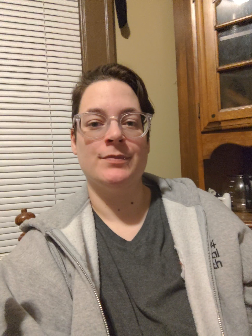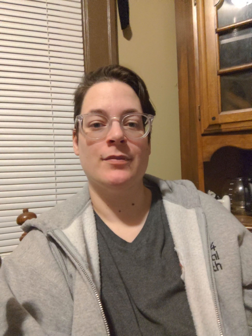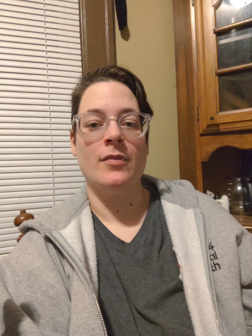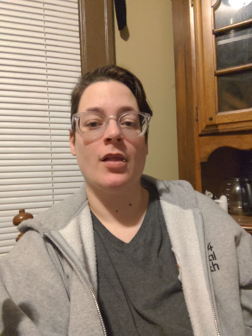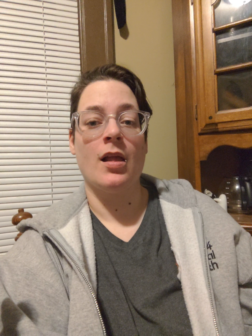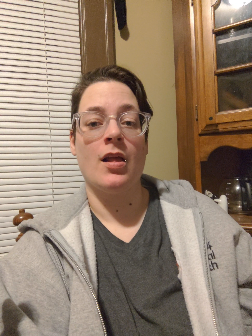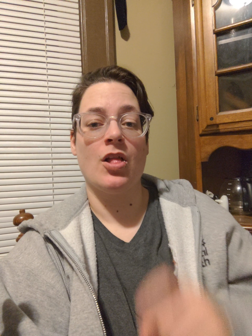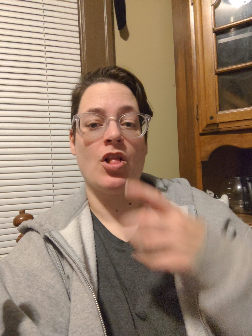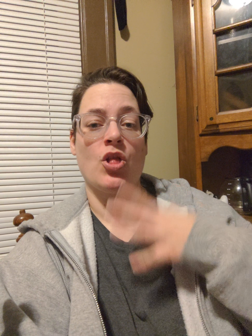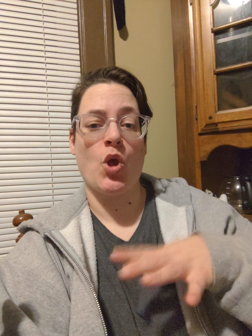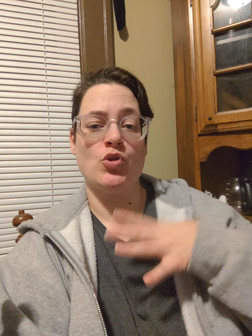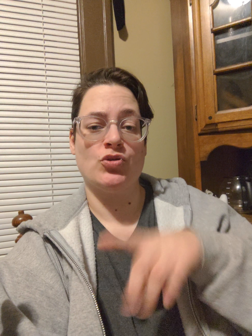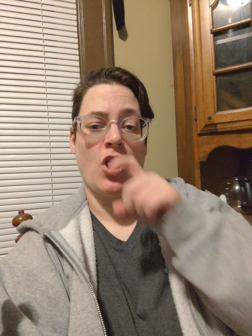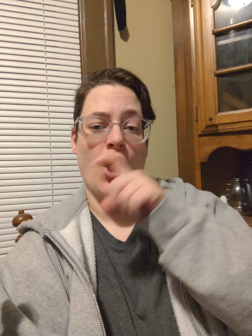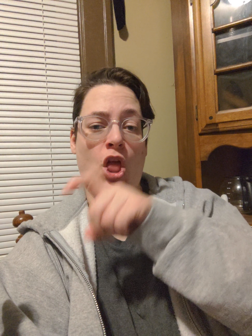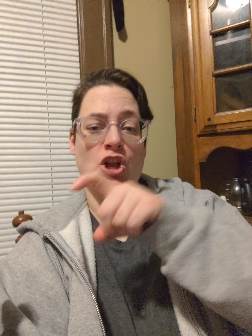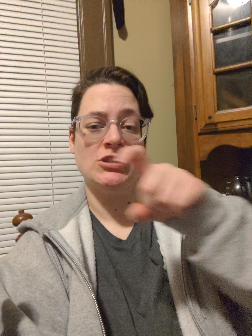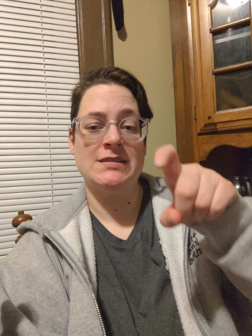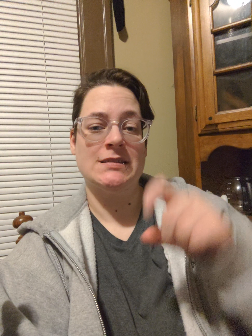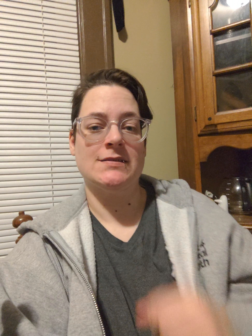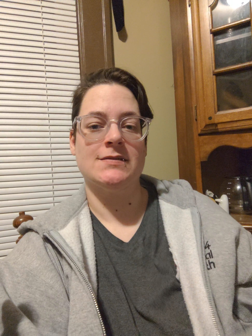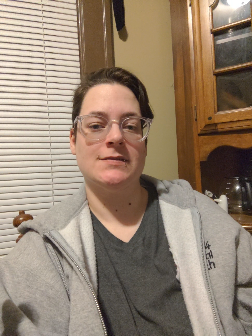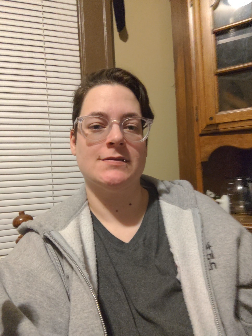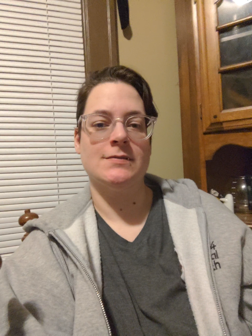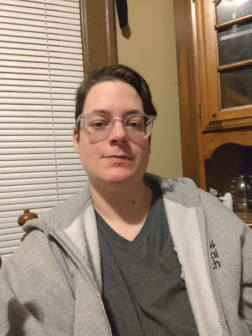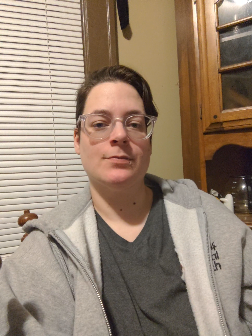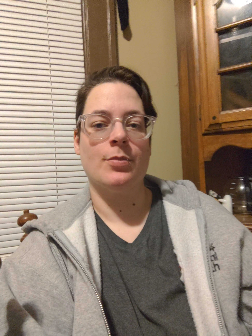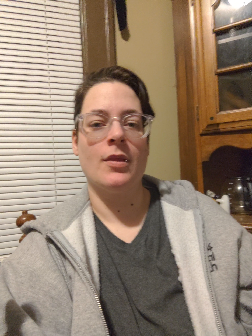closet